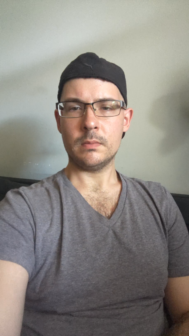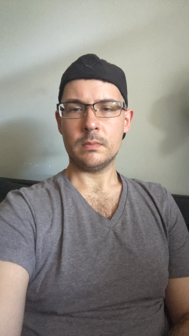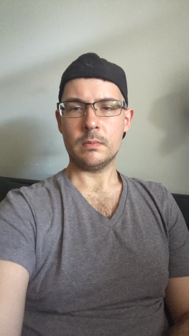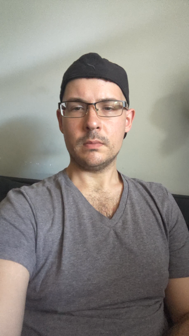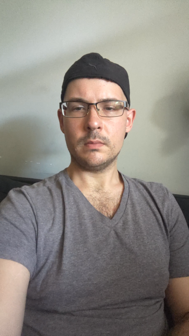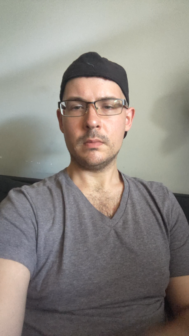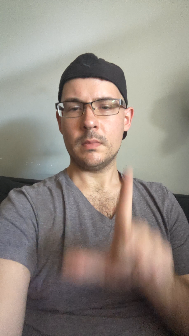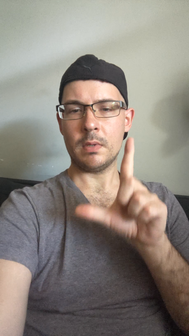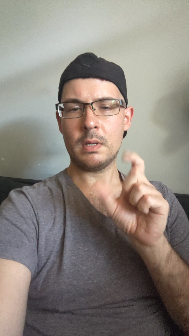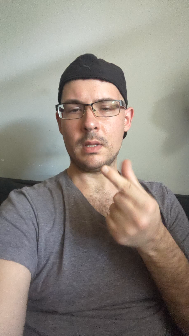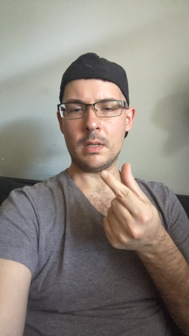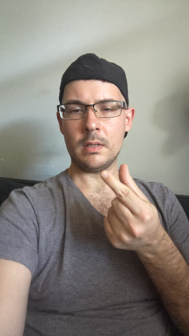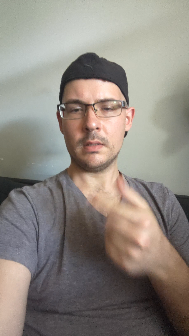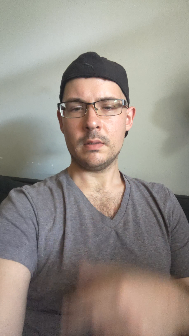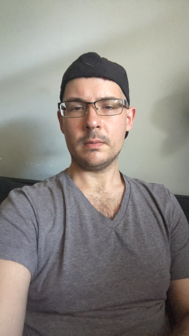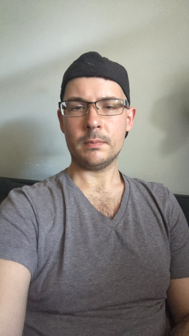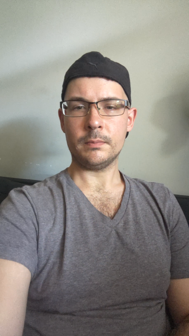leg